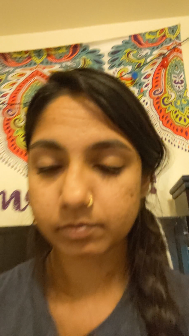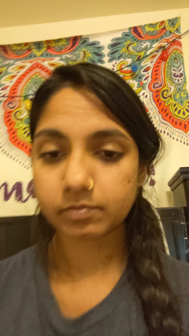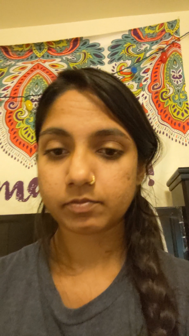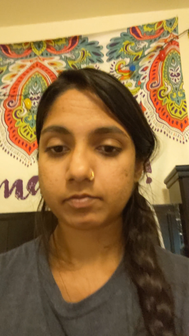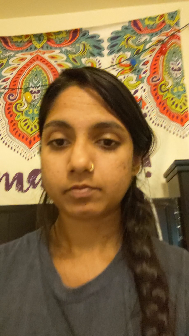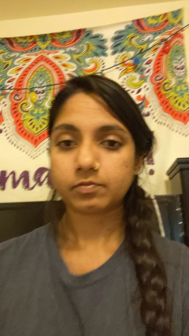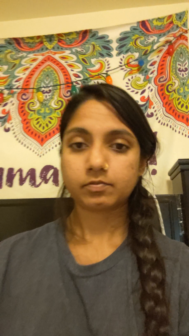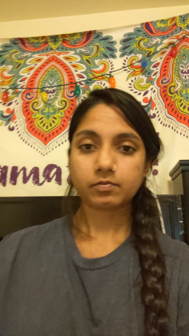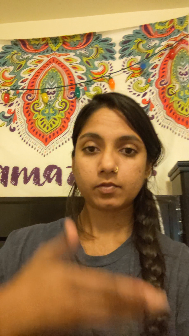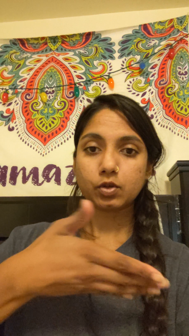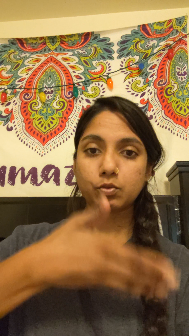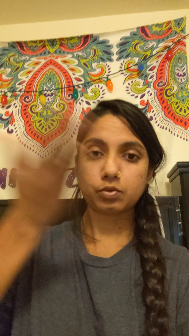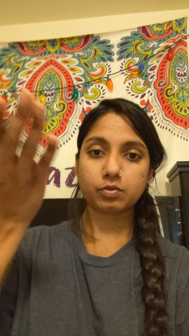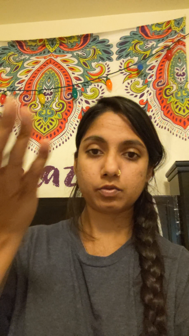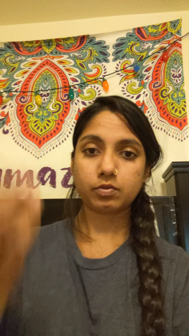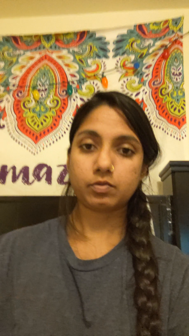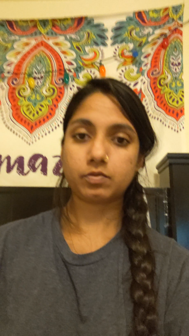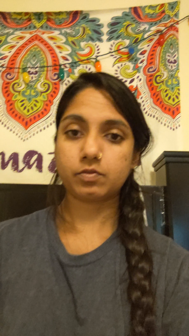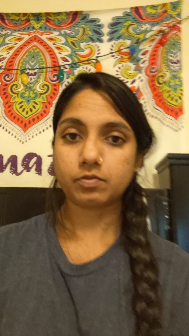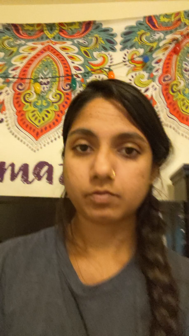all gone